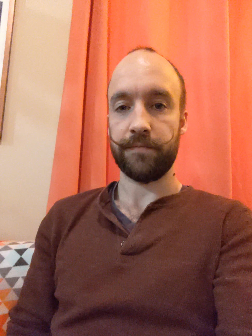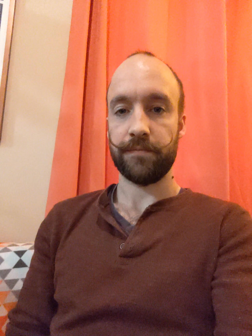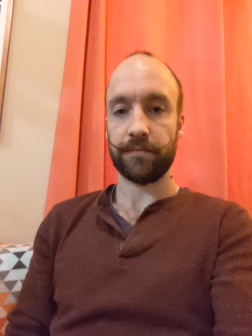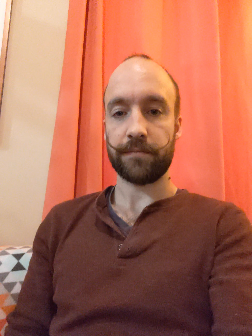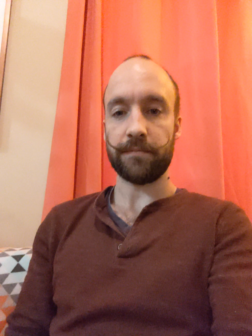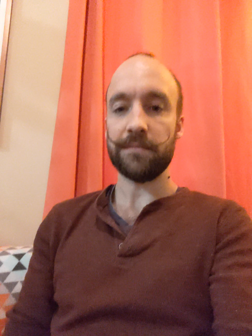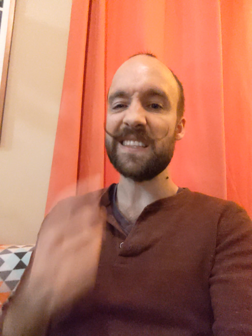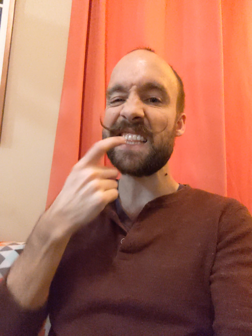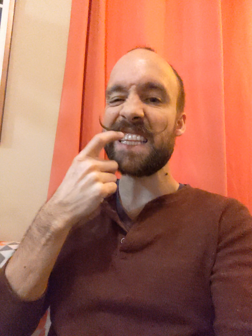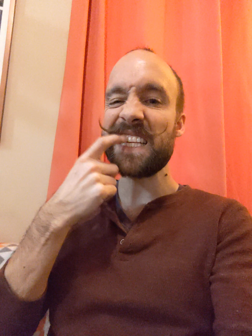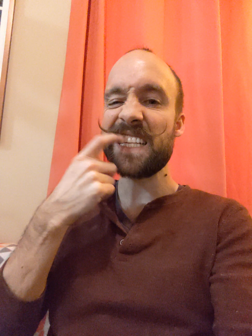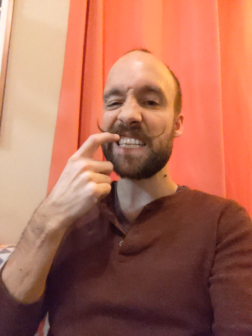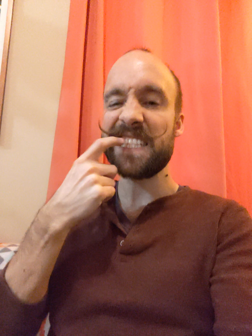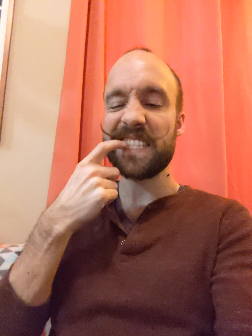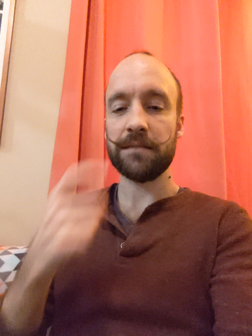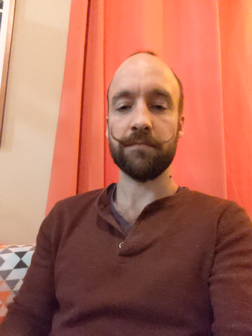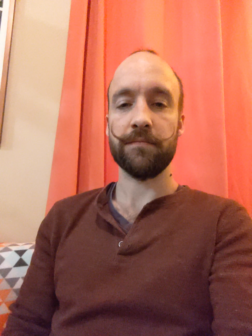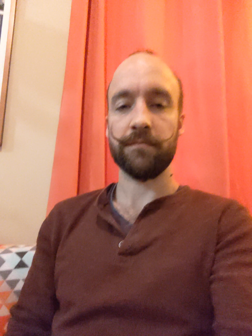tooth